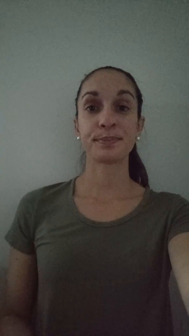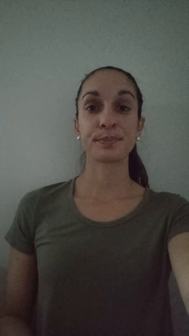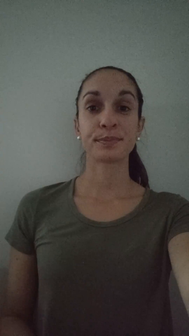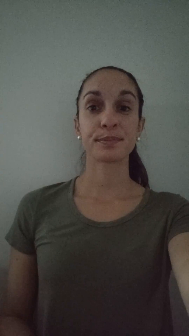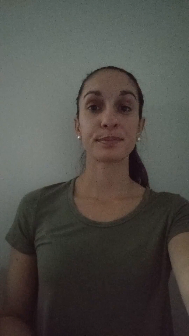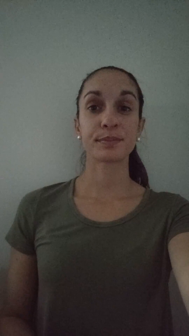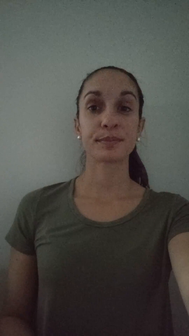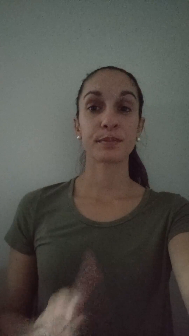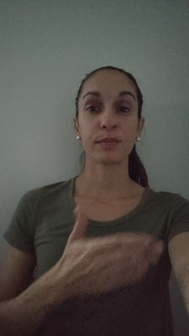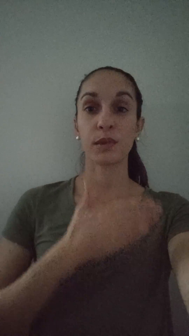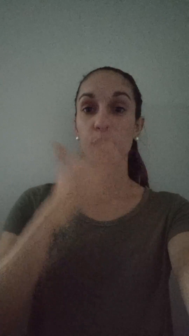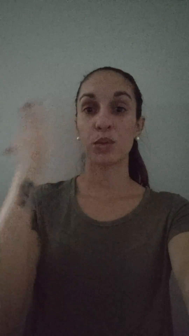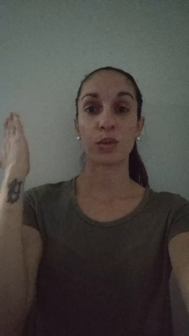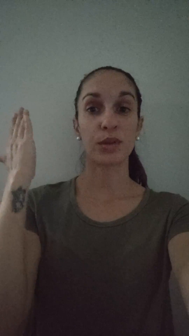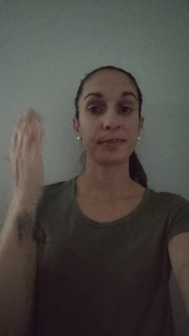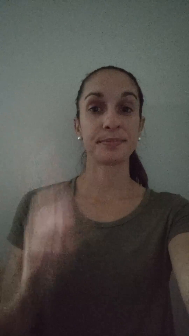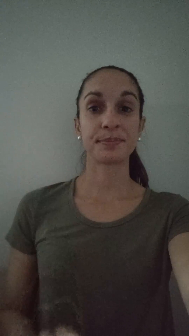all gone